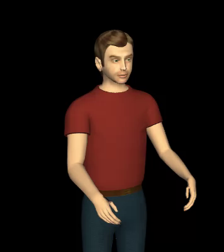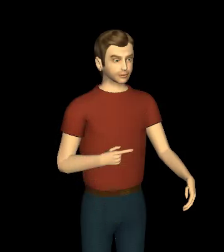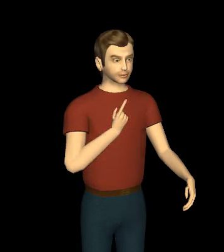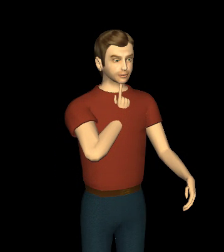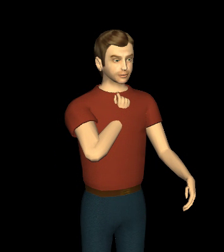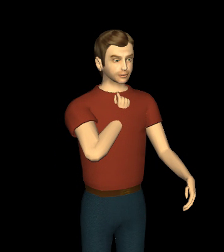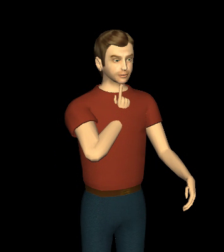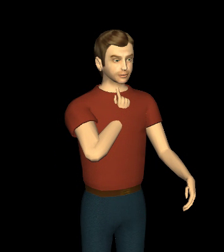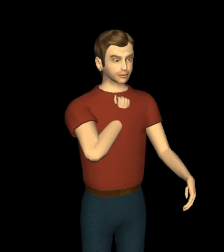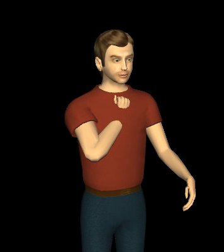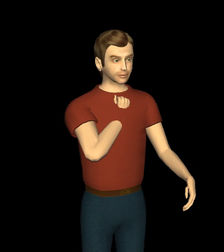كحول